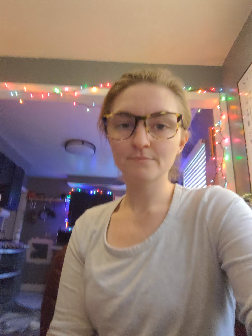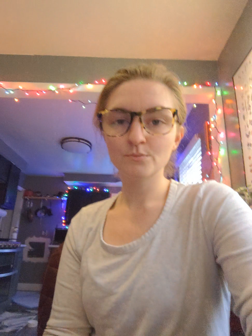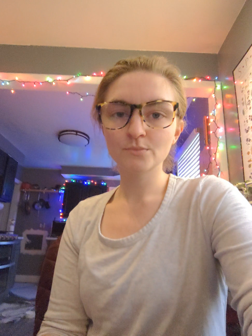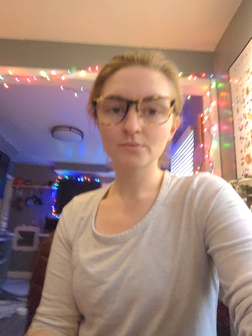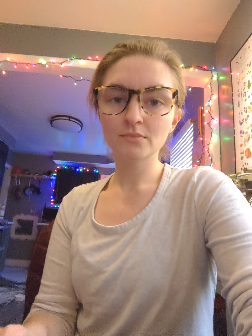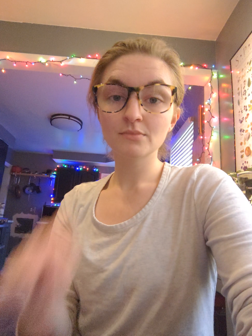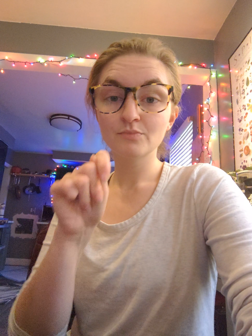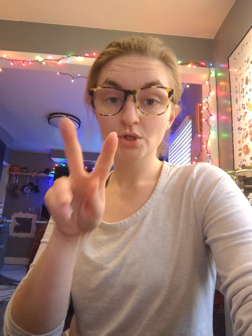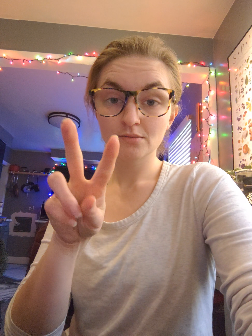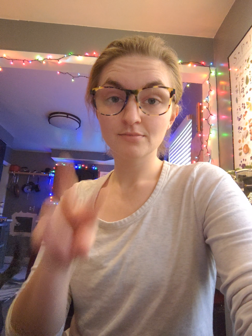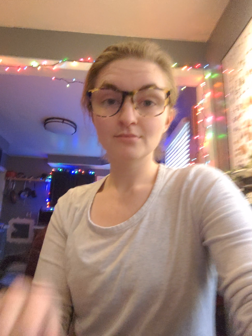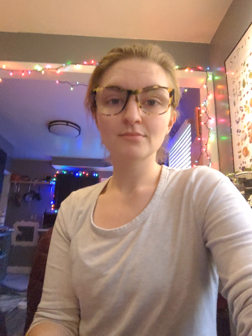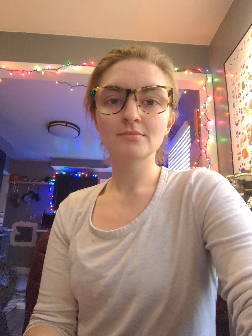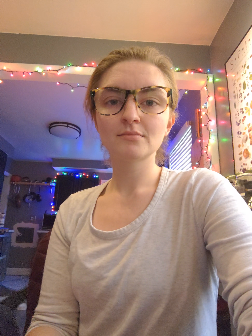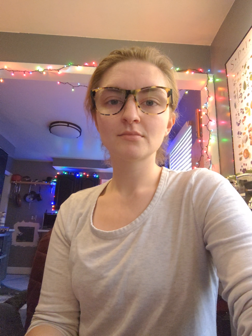TV